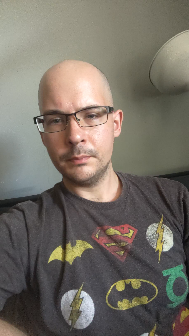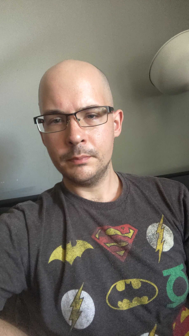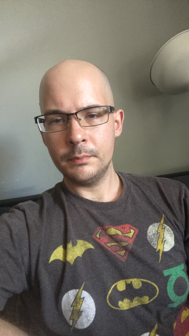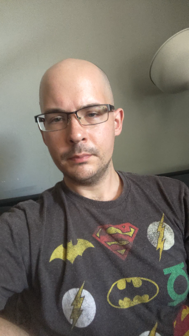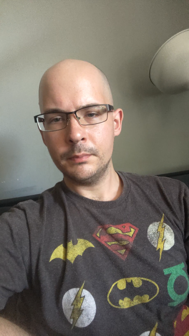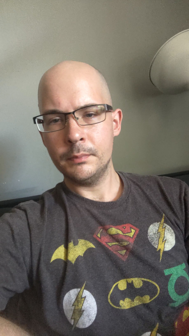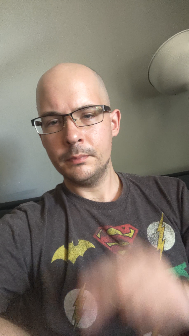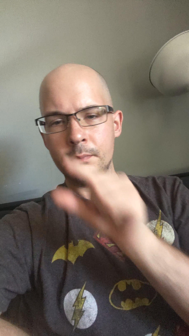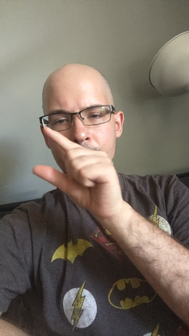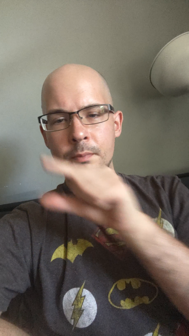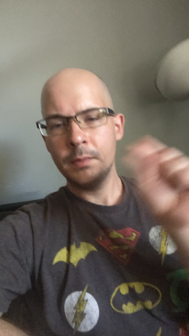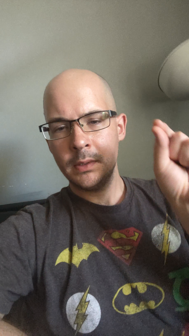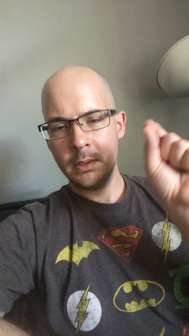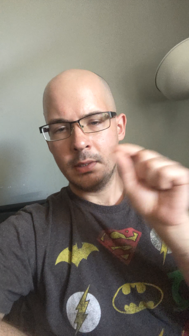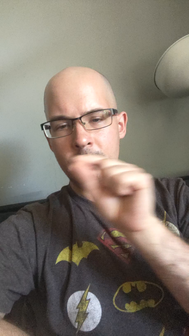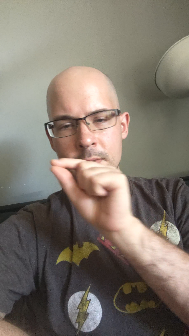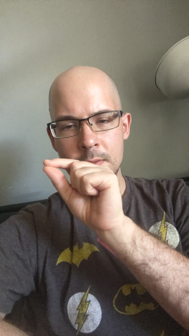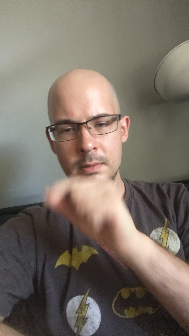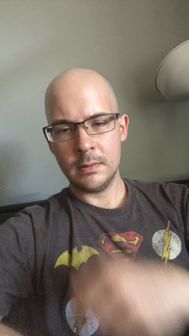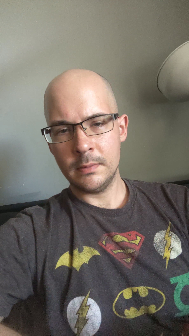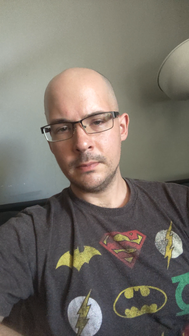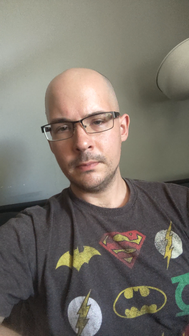peas